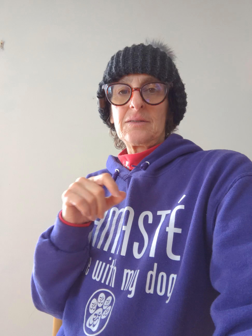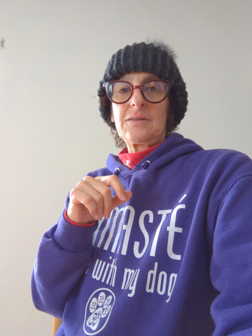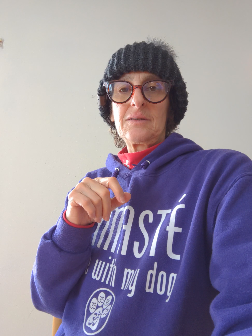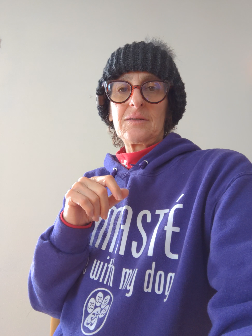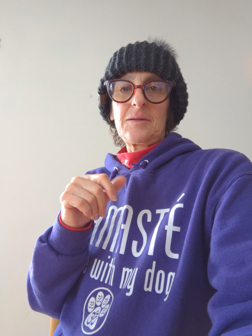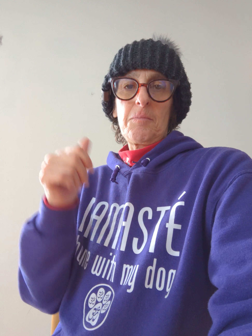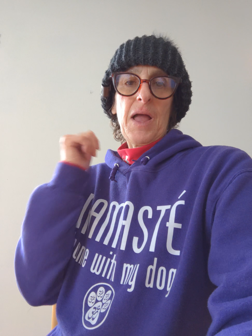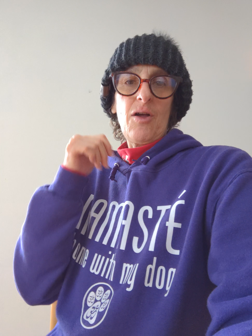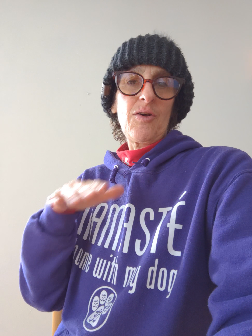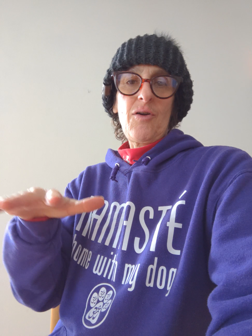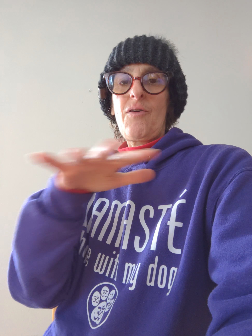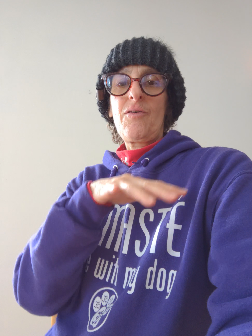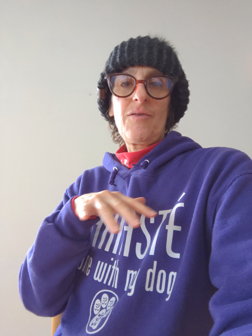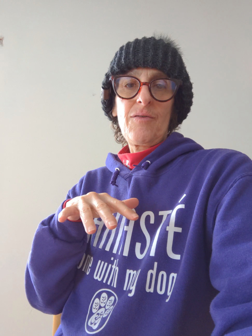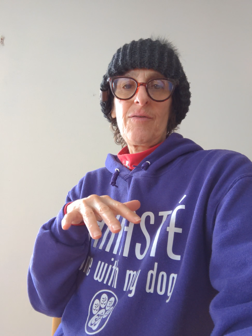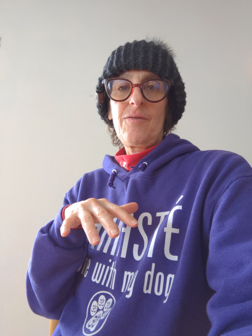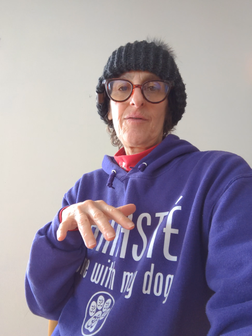backyard